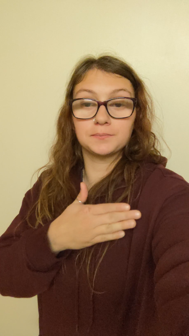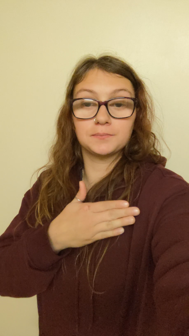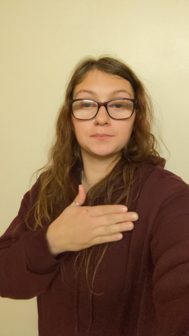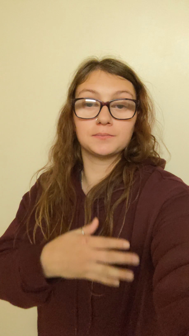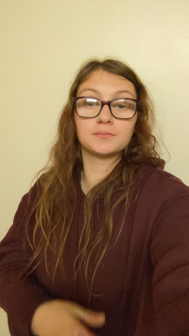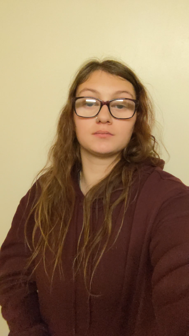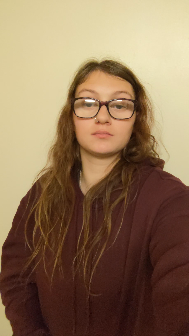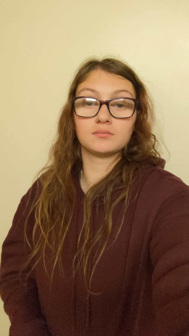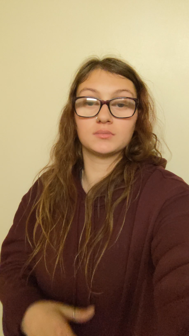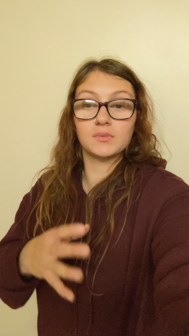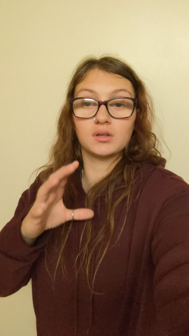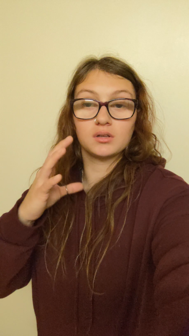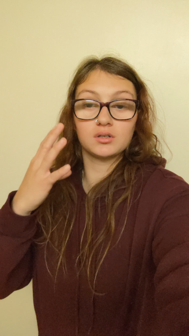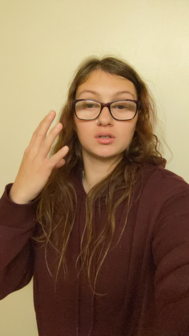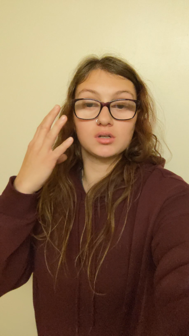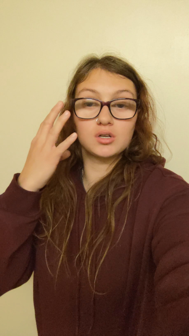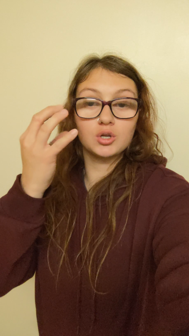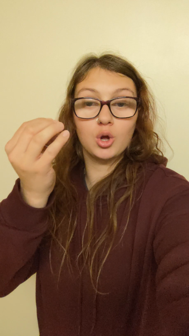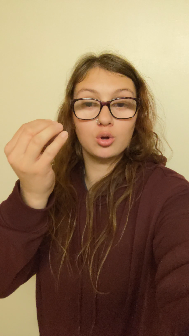got to